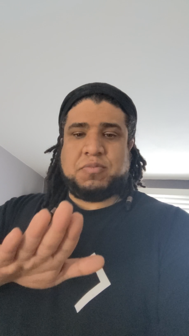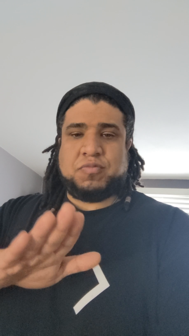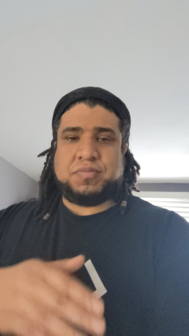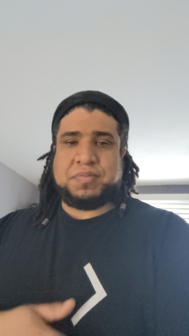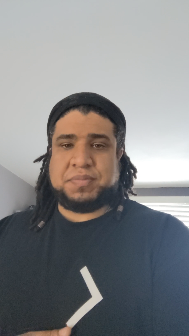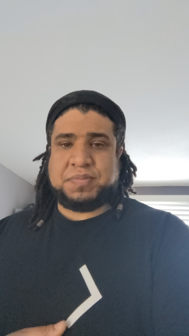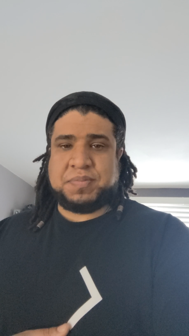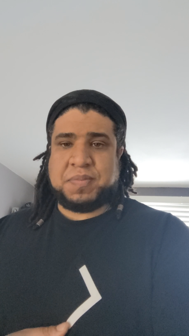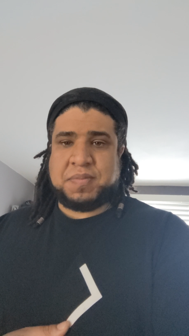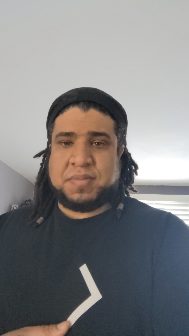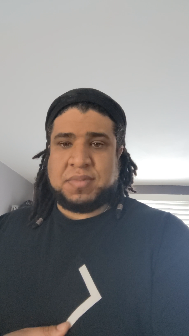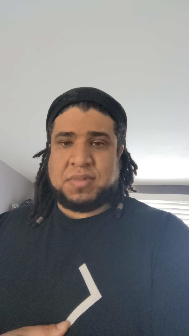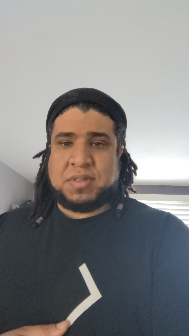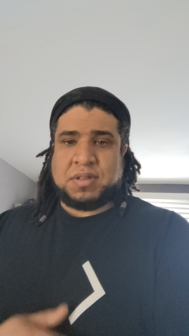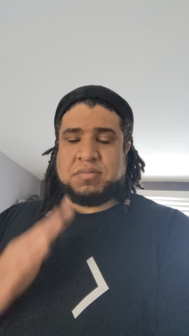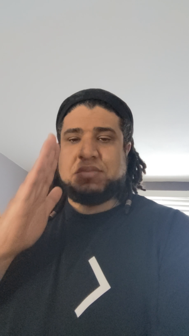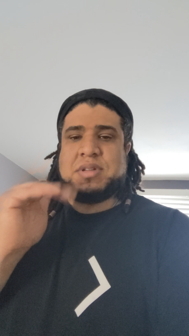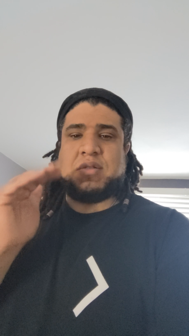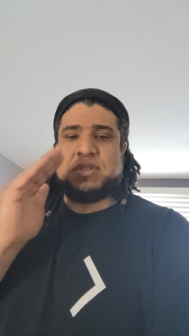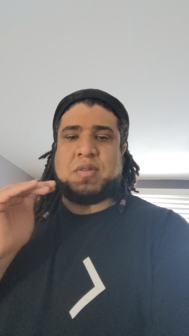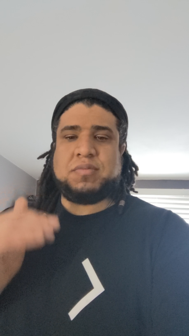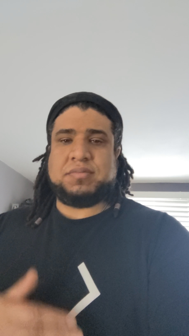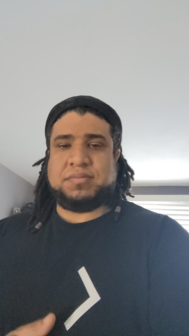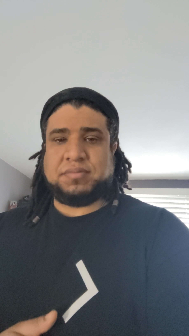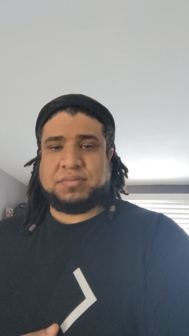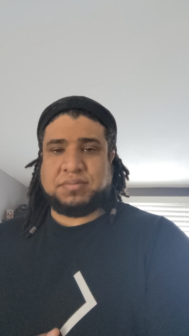downtown